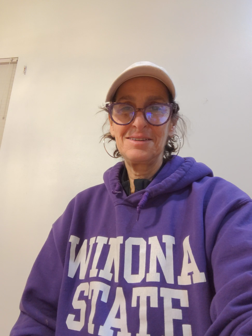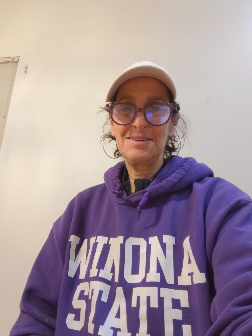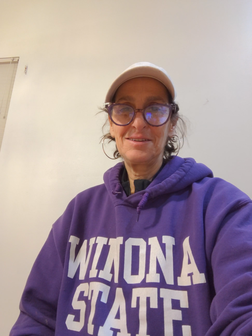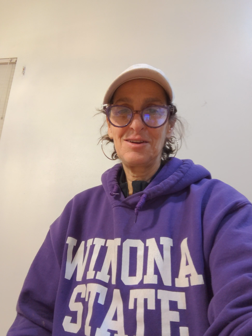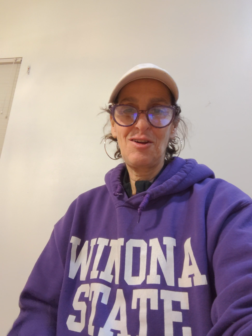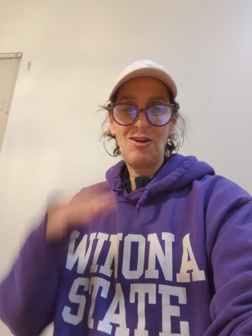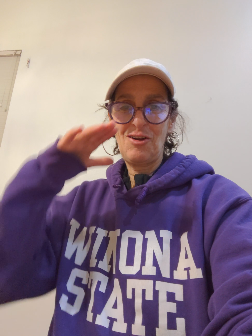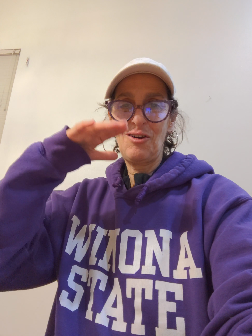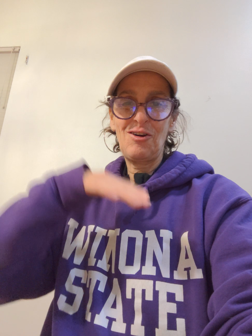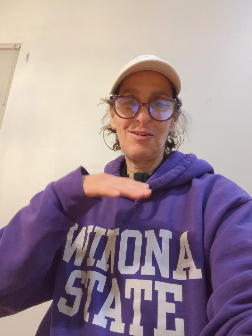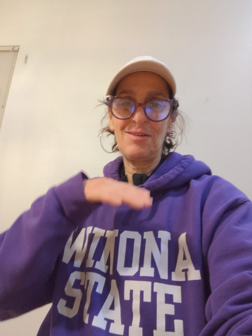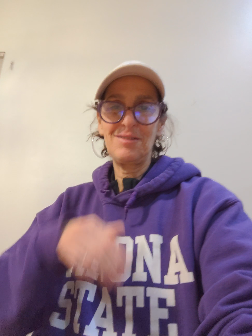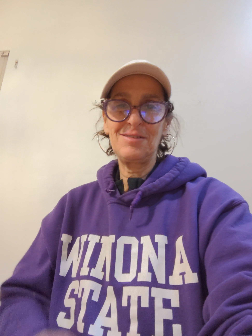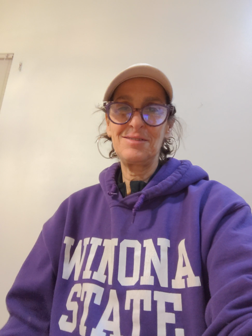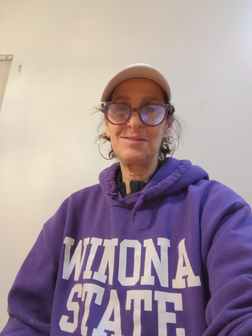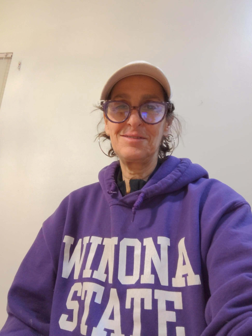on